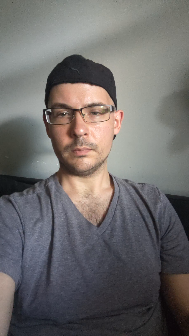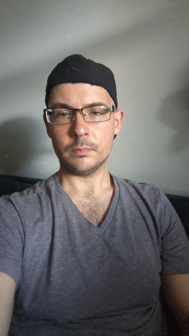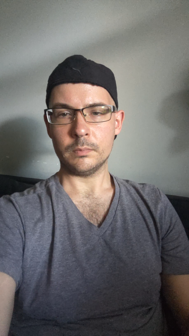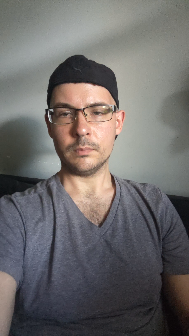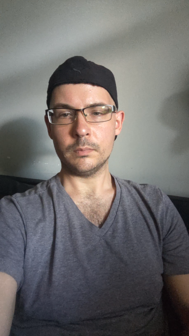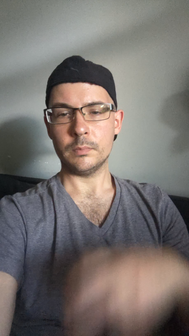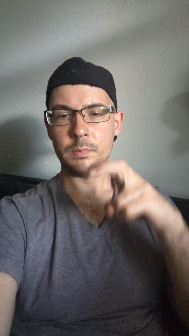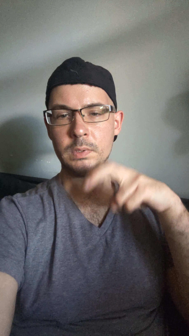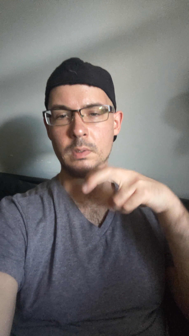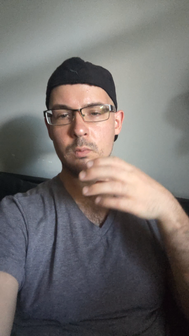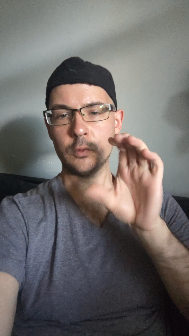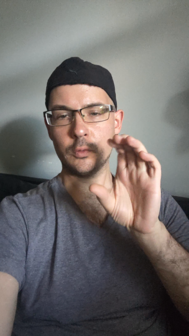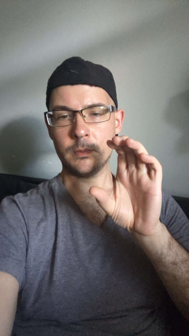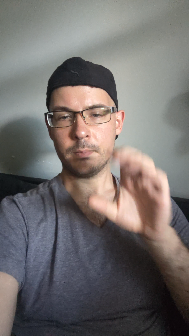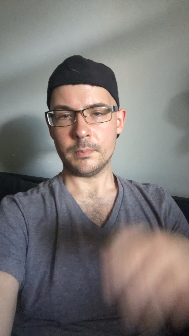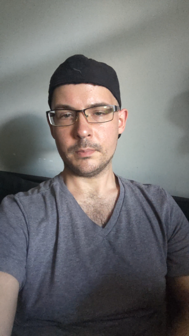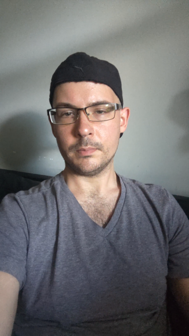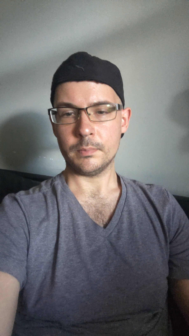potato chip